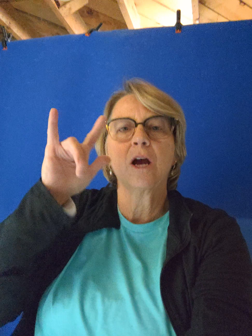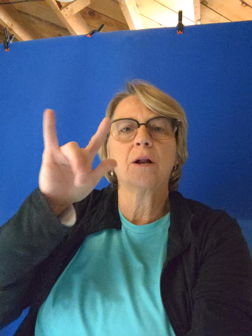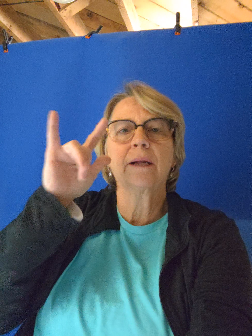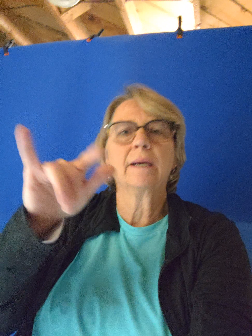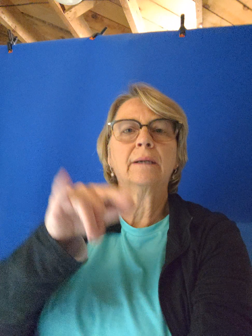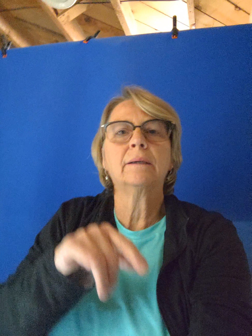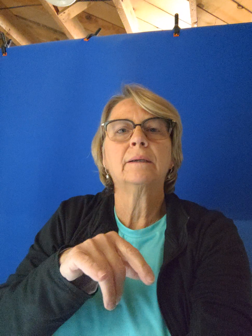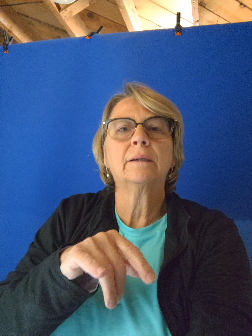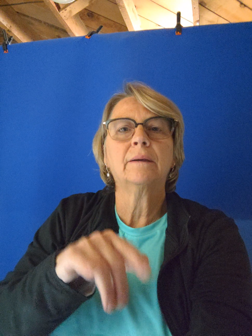airplane